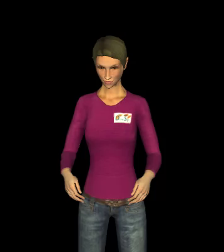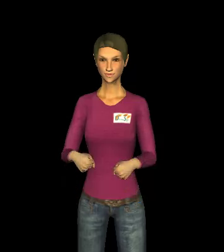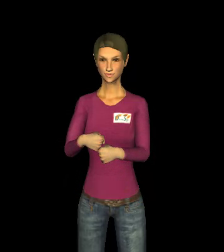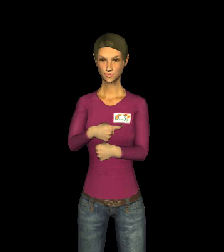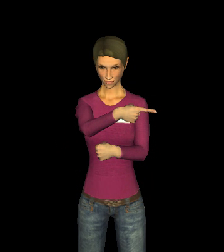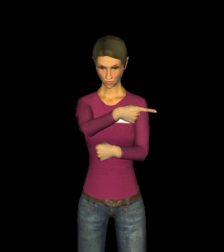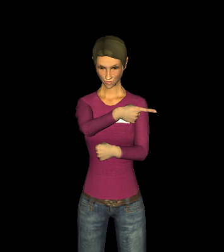يتخلص من